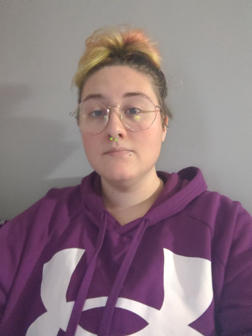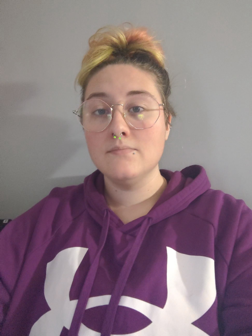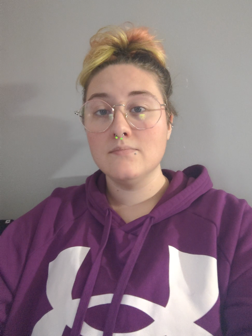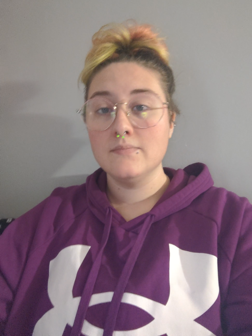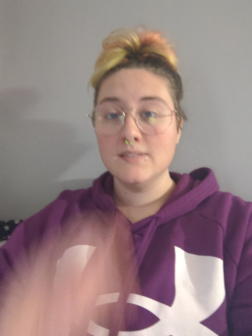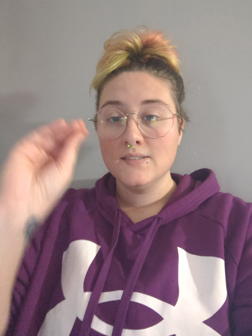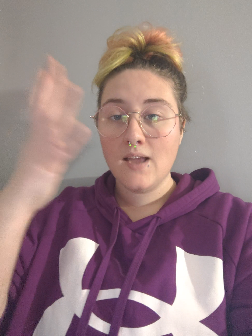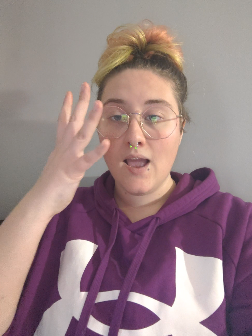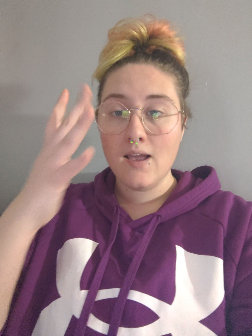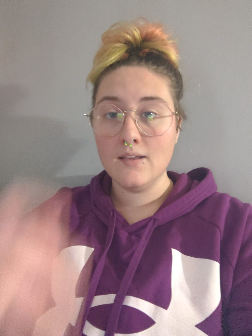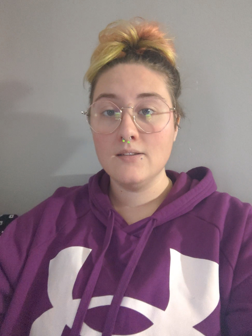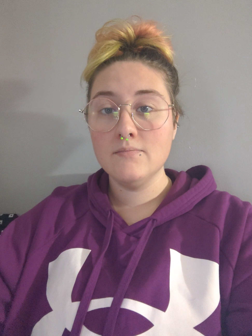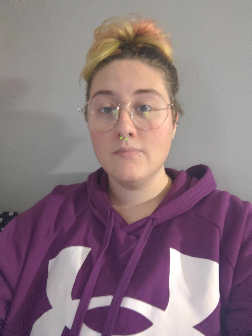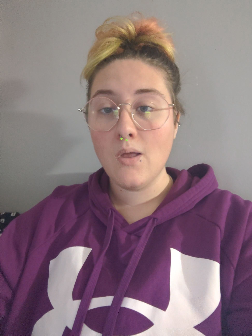sun